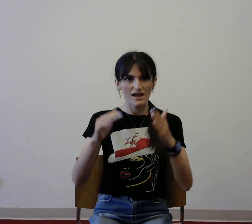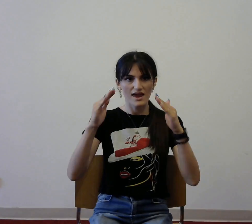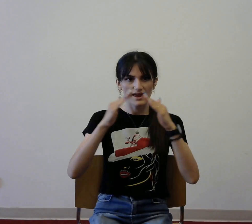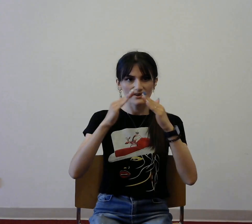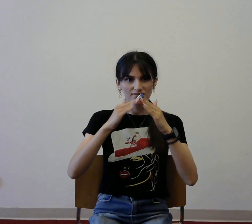ev